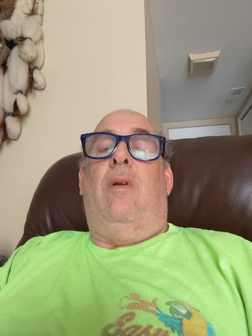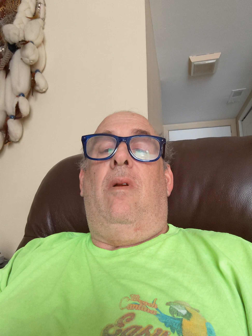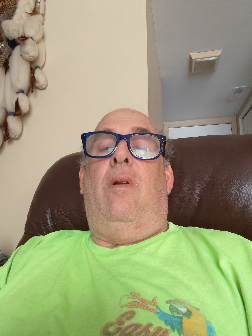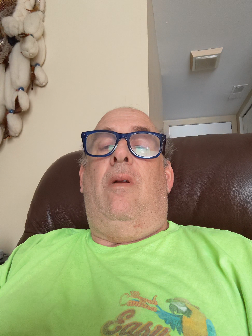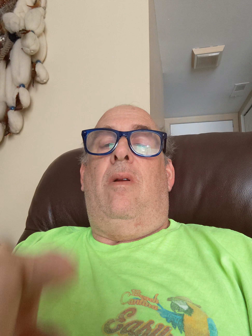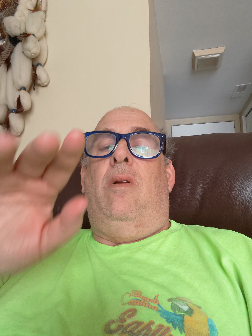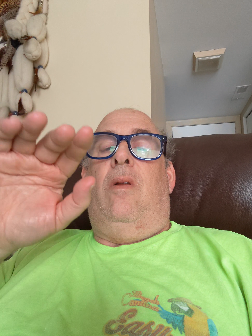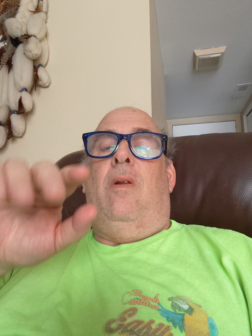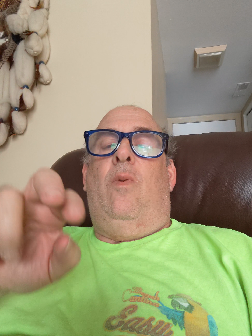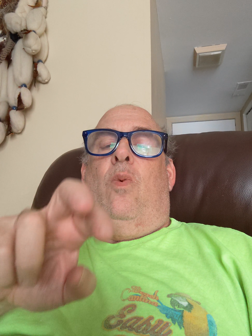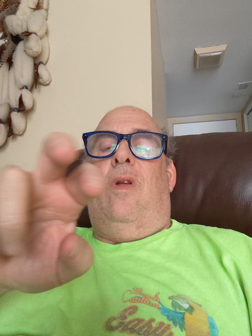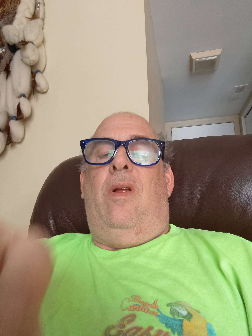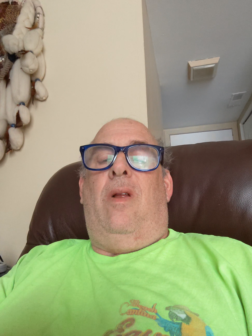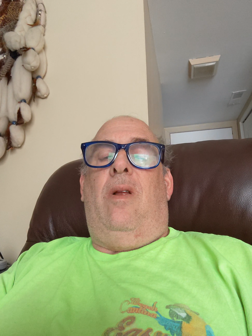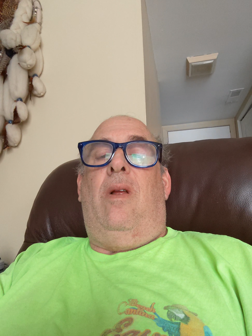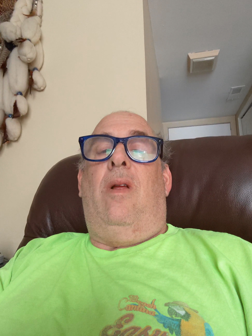ride